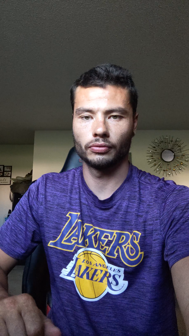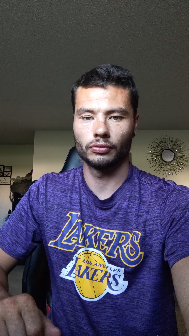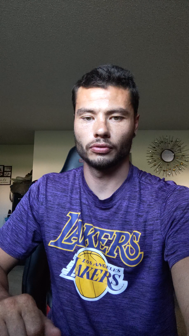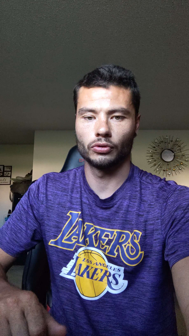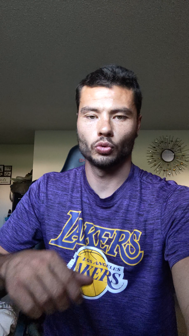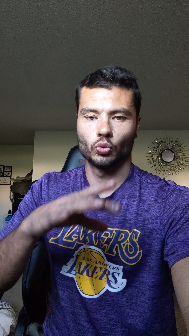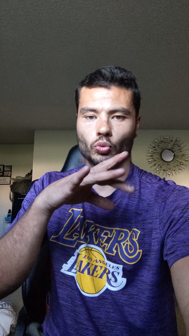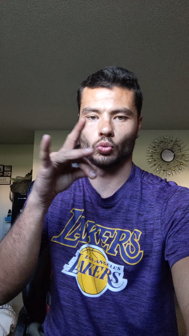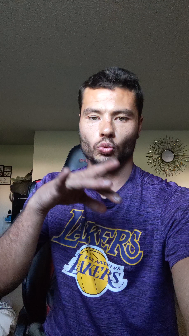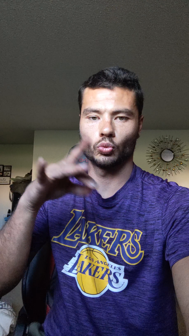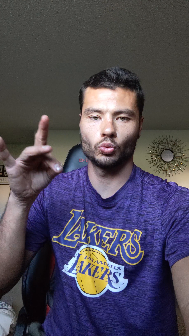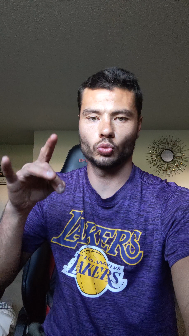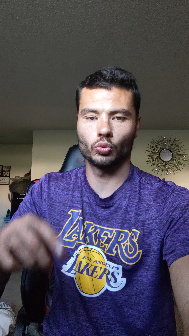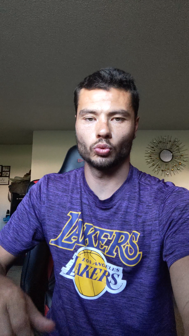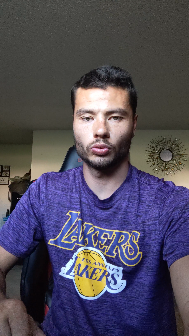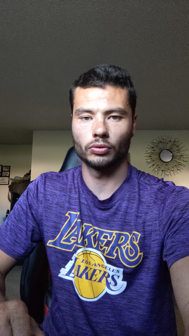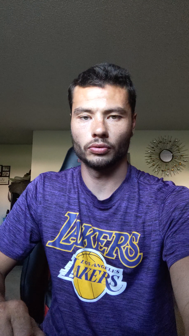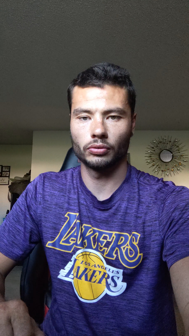choose